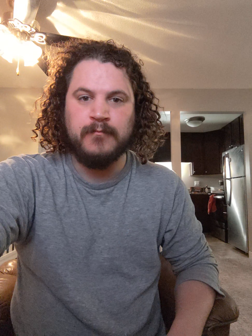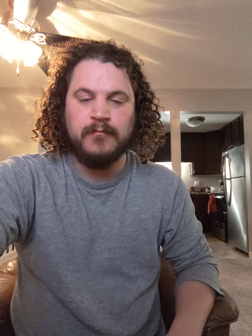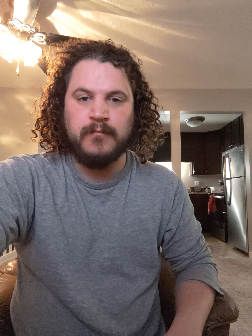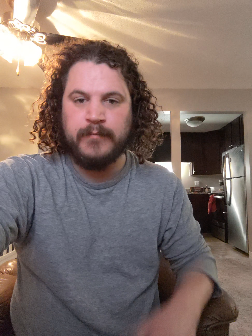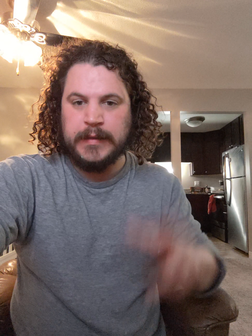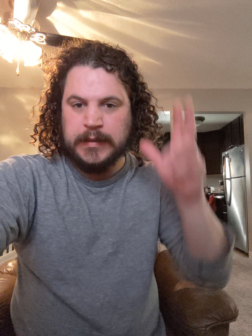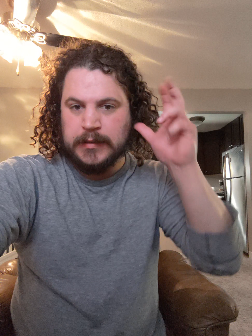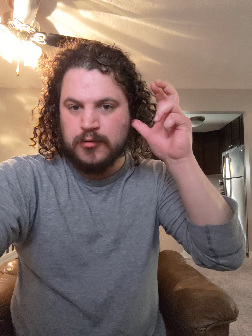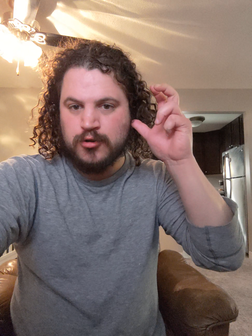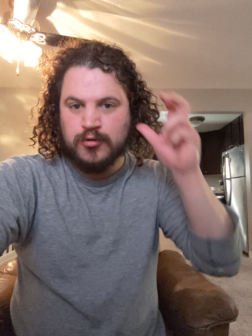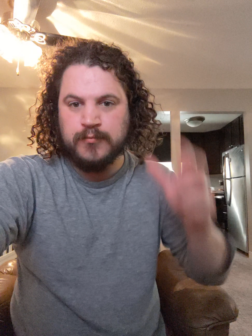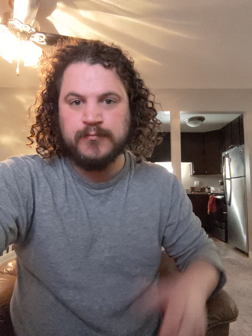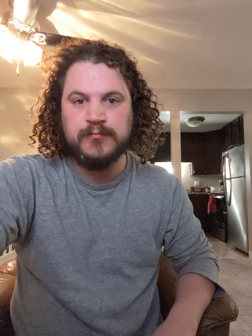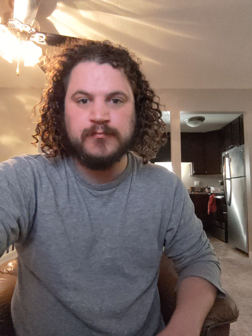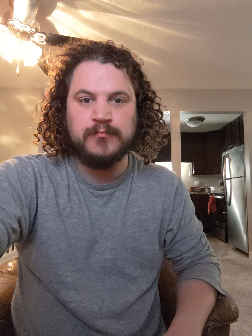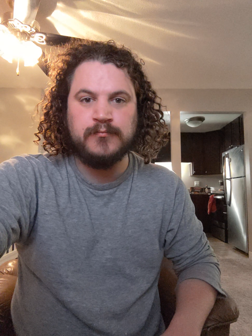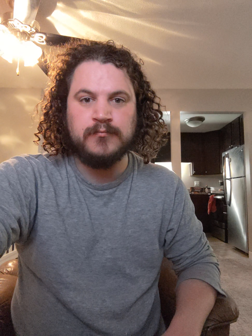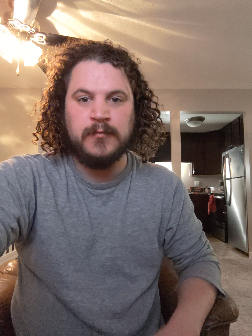hear